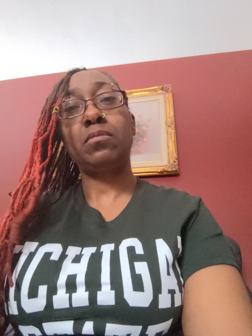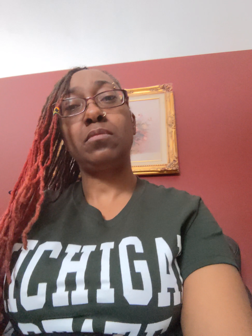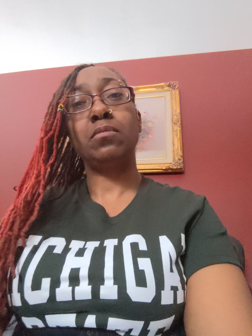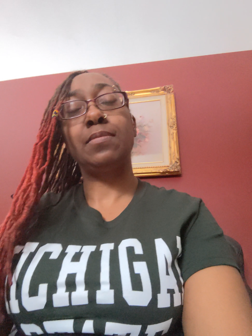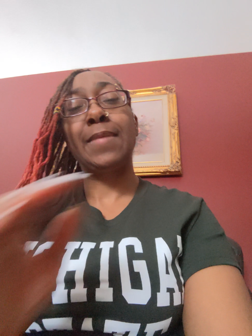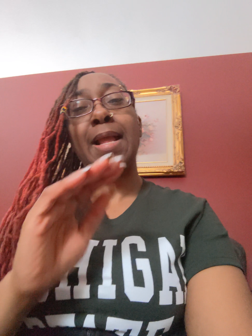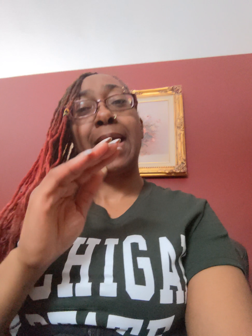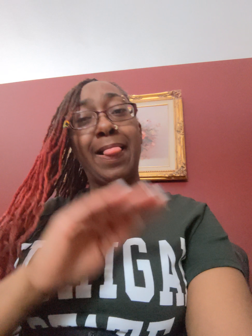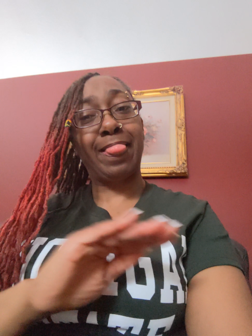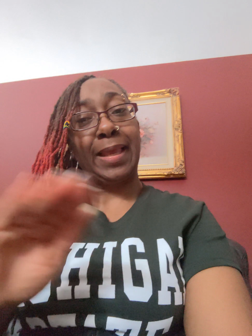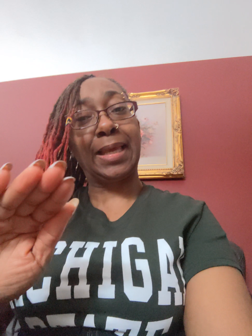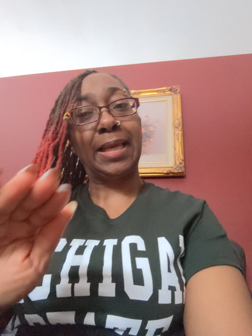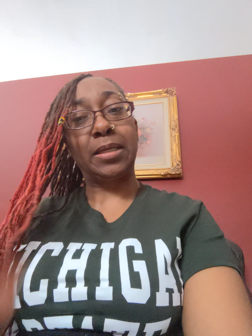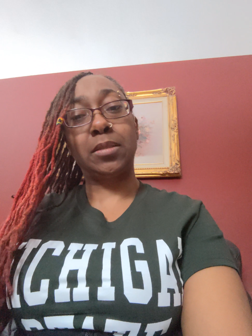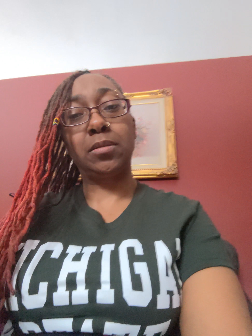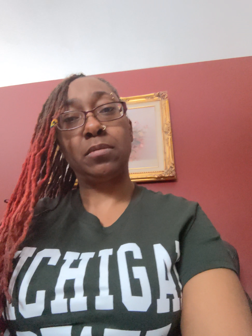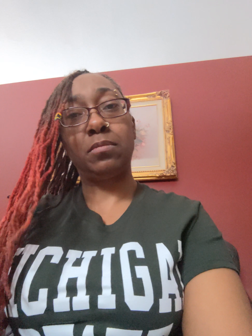clean